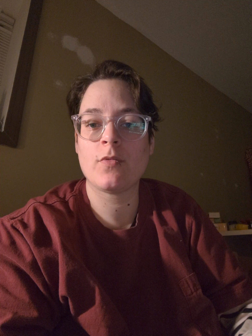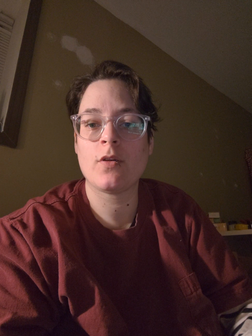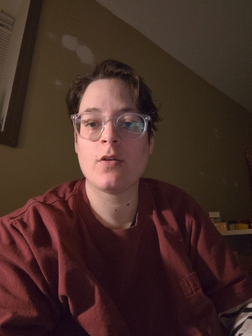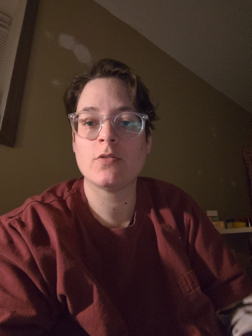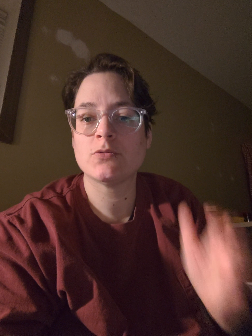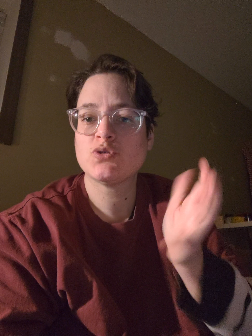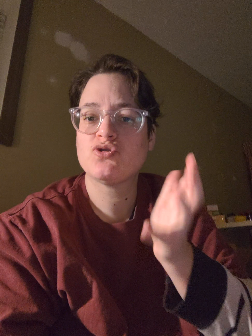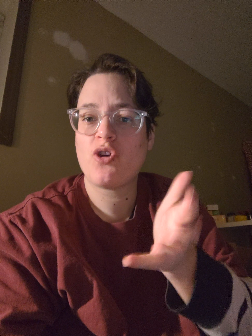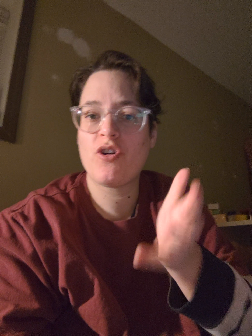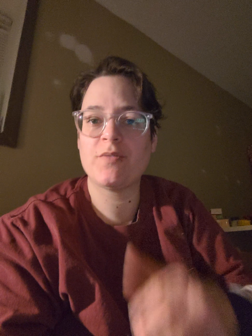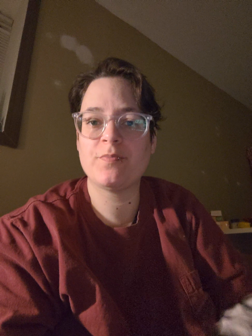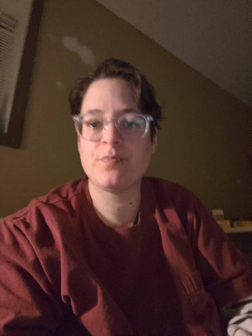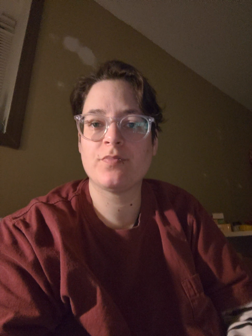talk